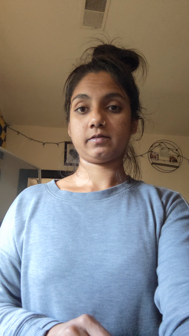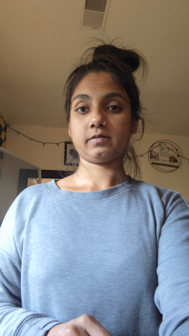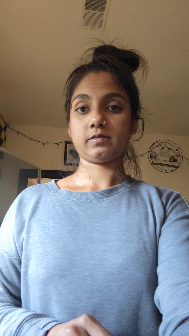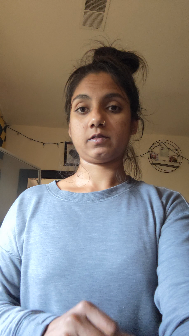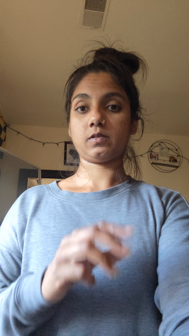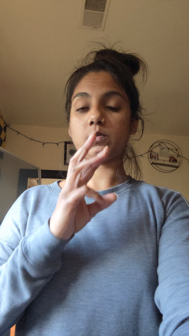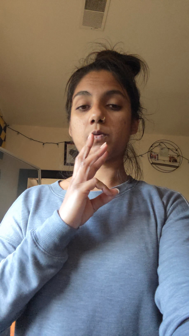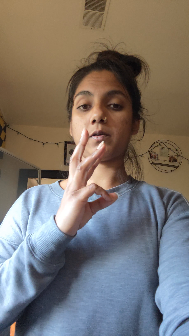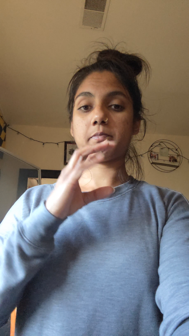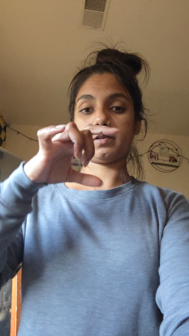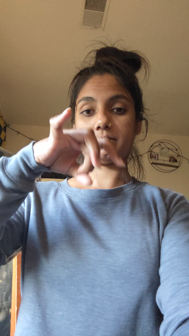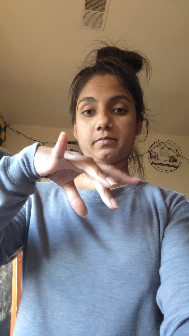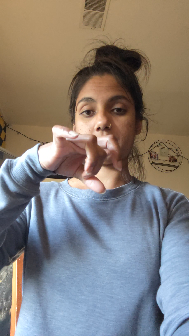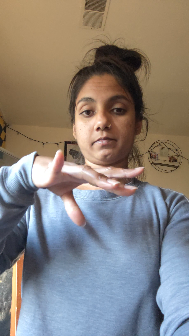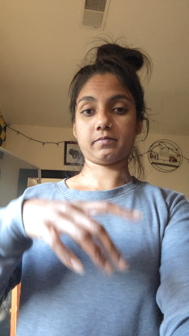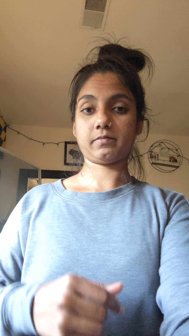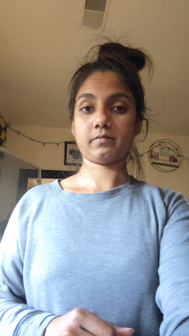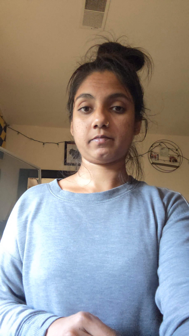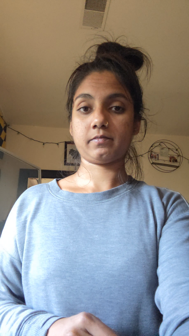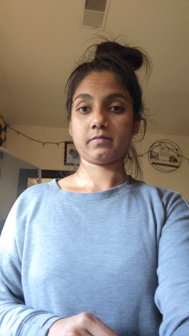melon